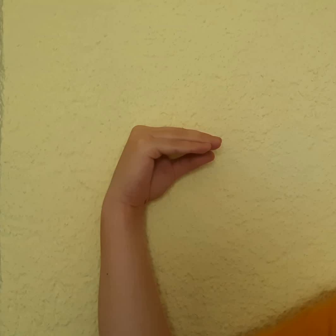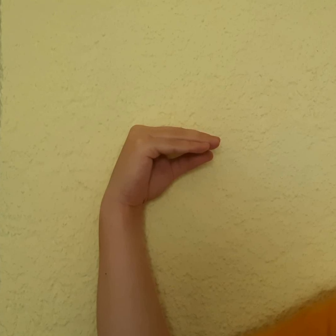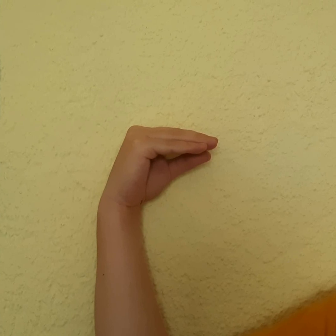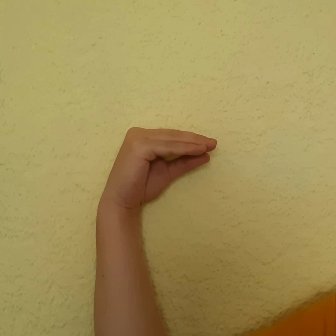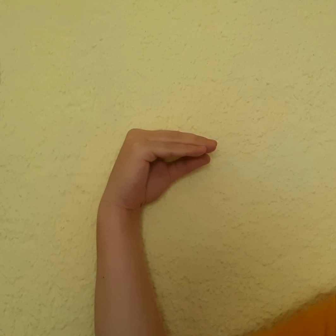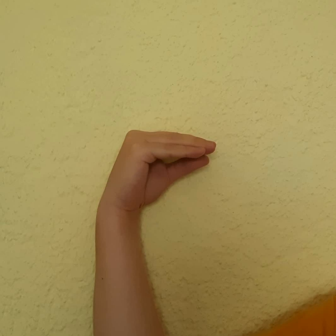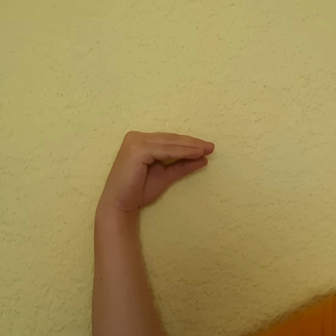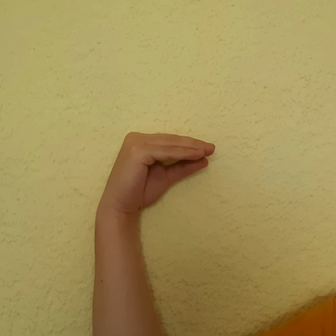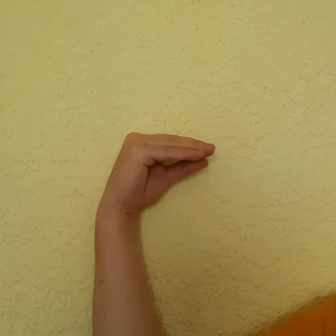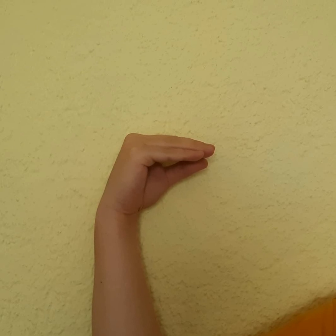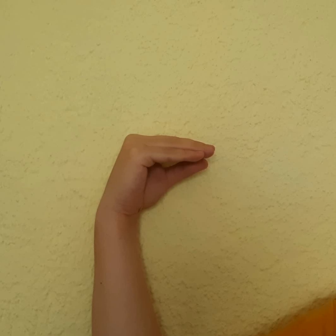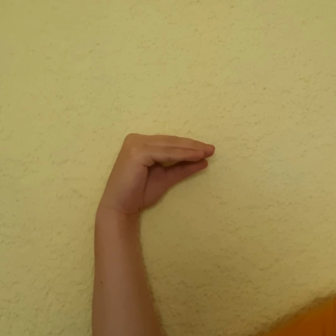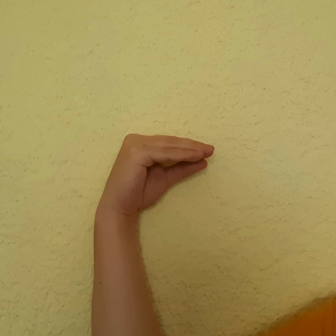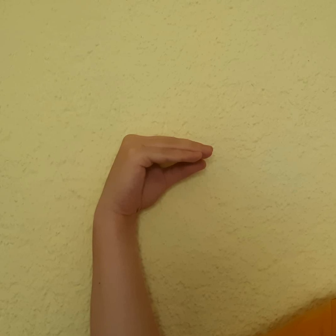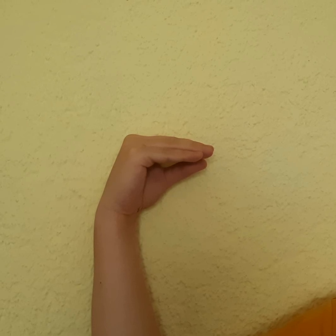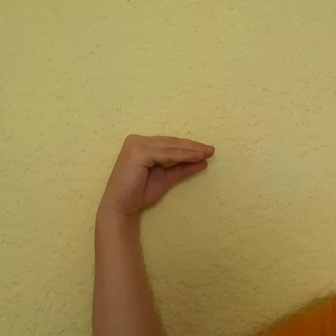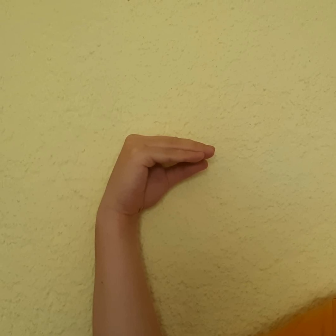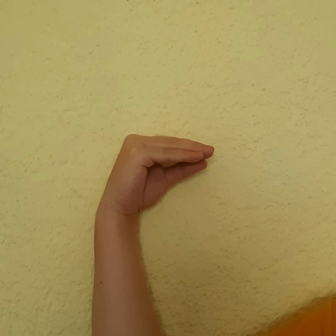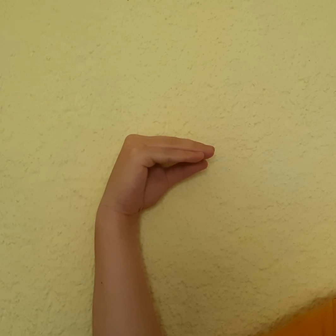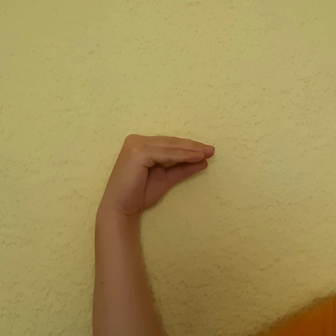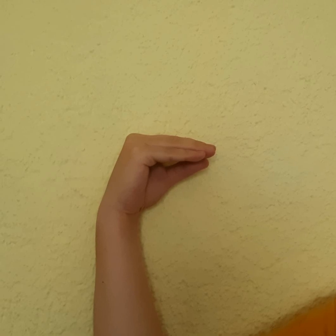Ж